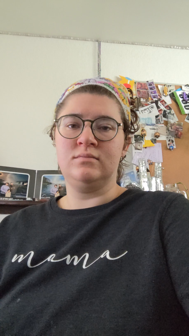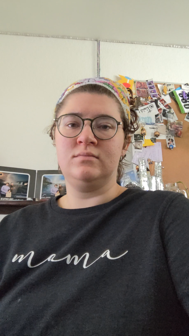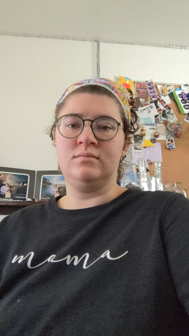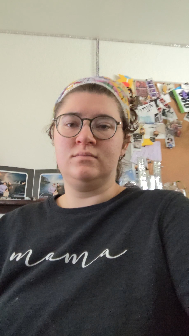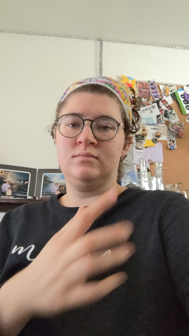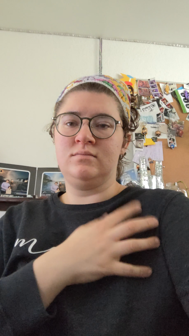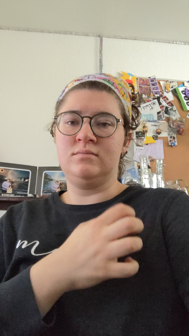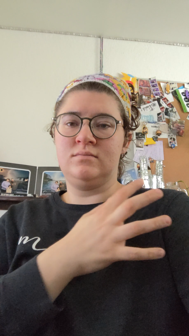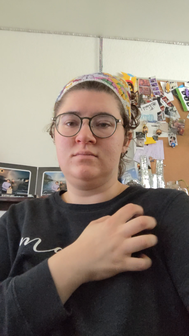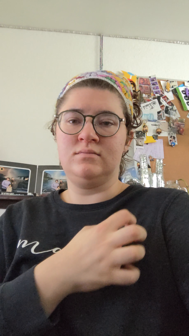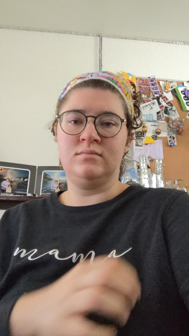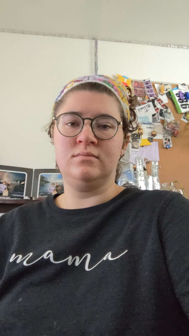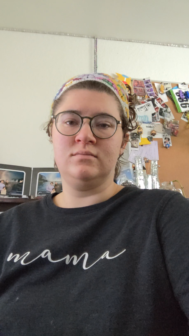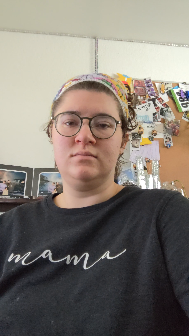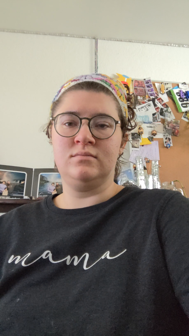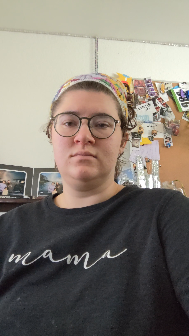bear